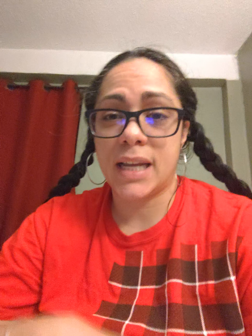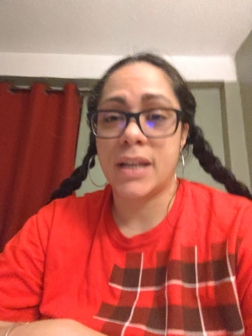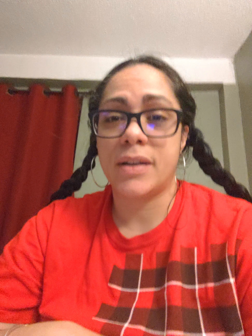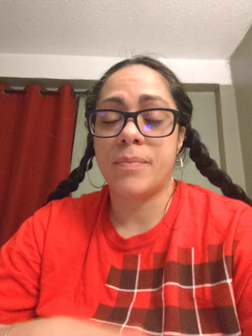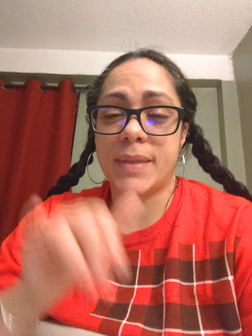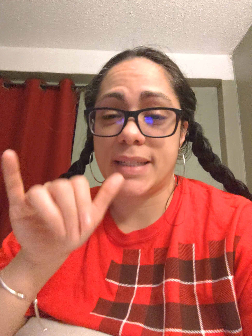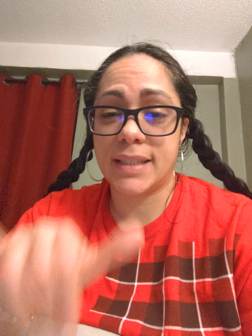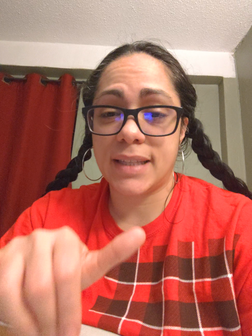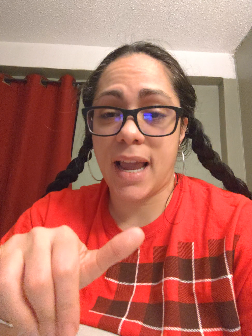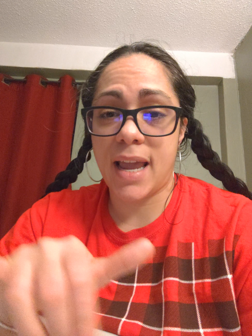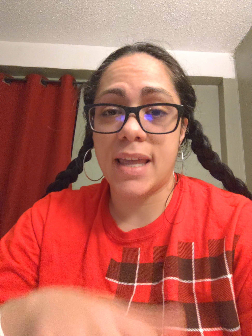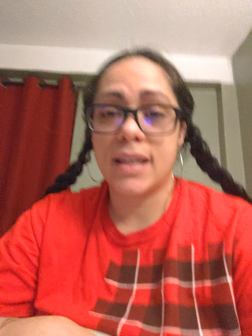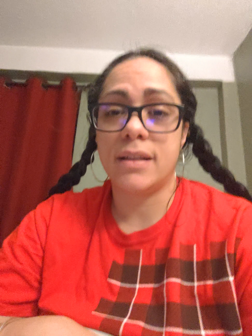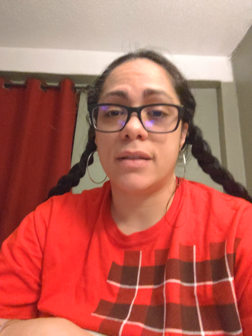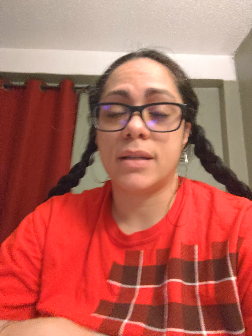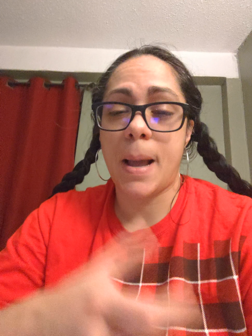stay